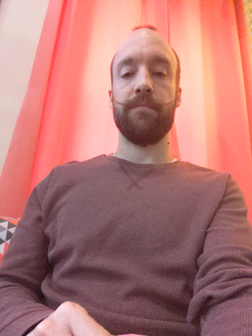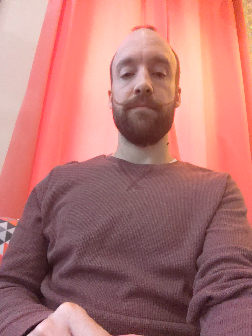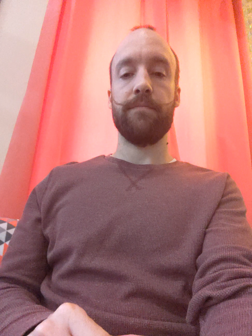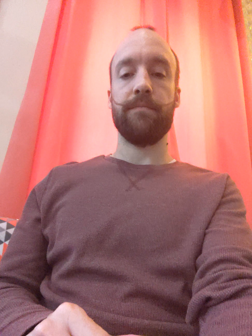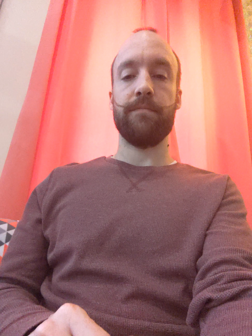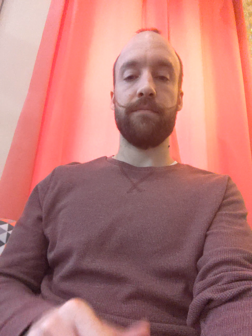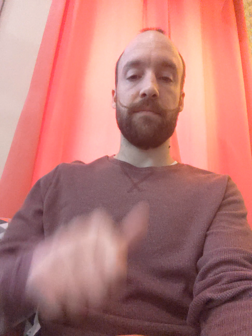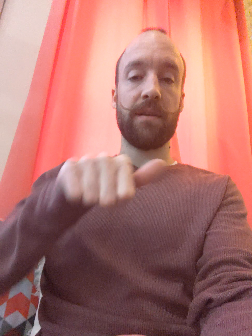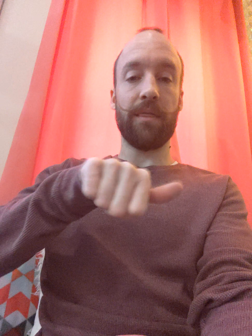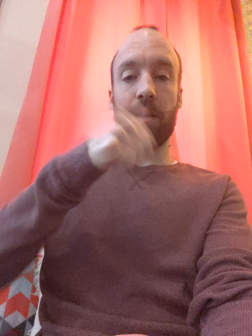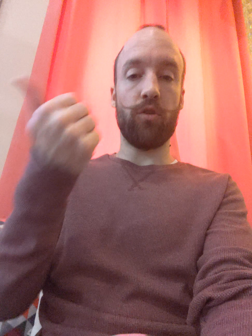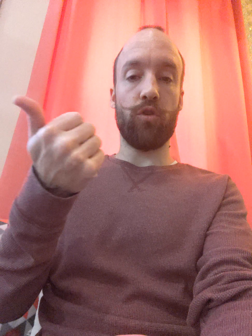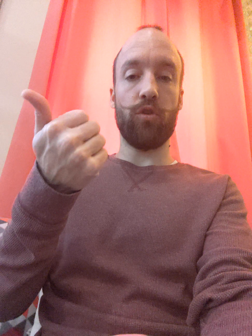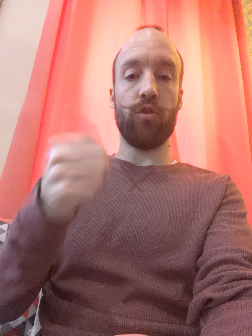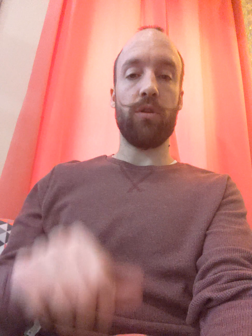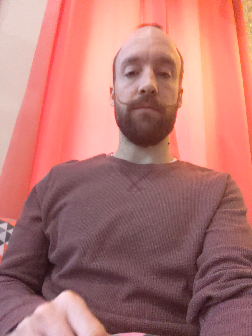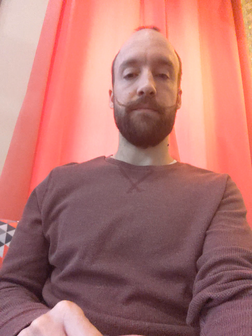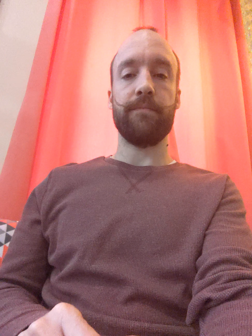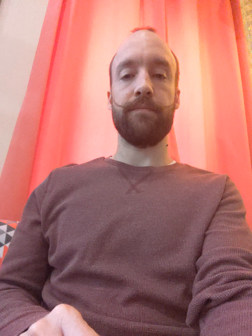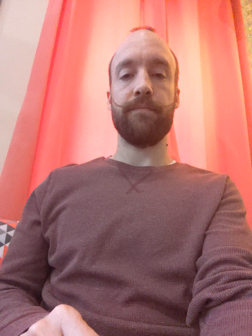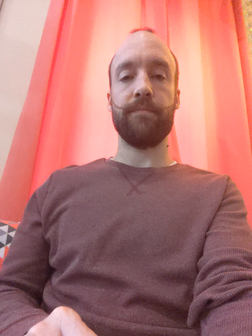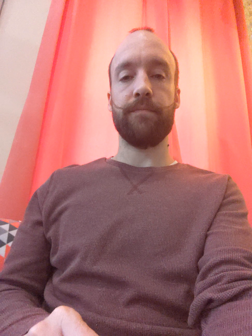another